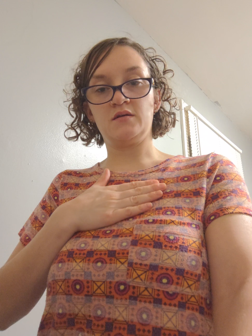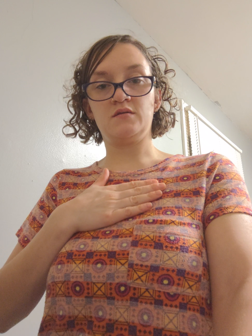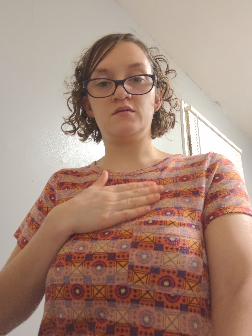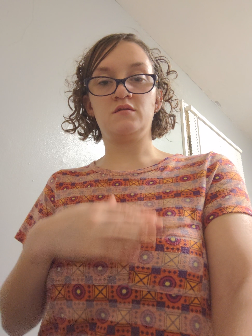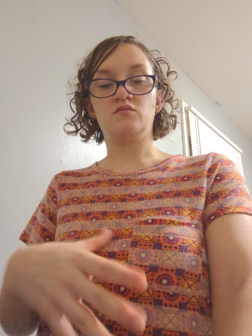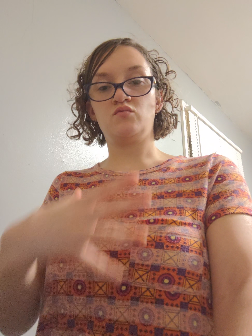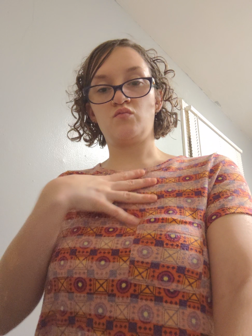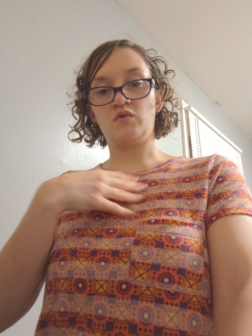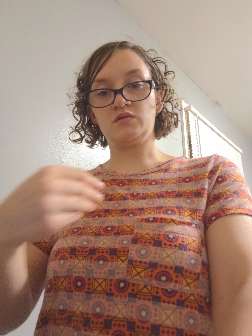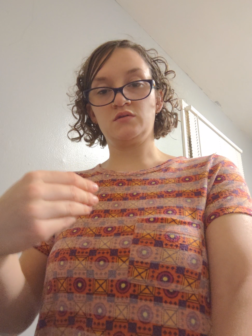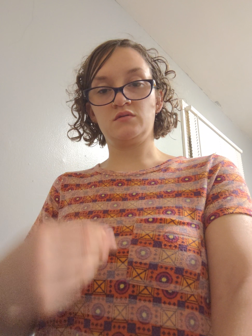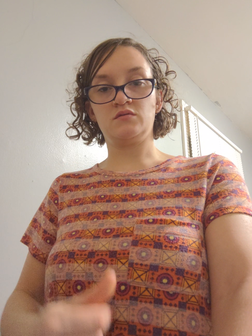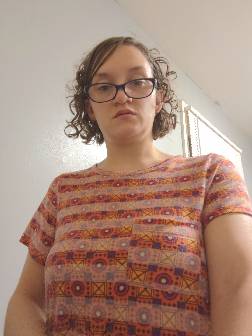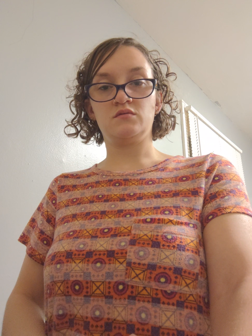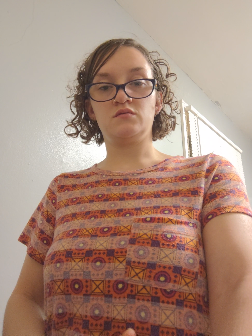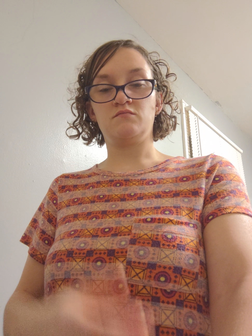white